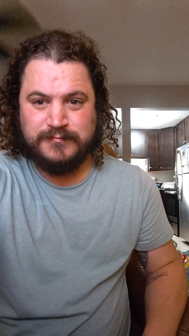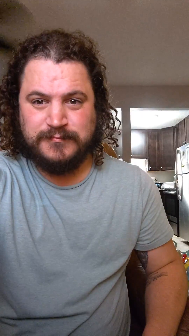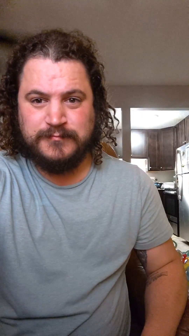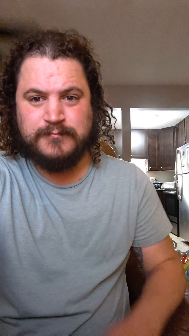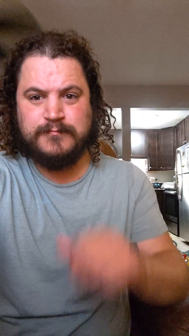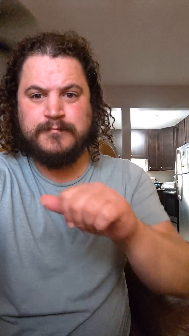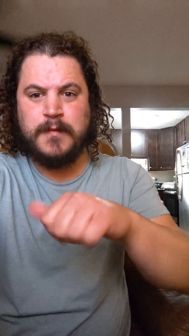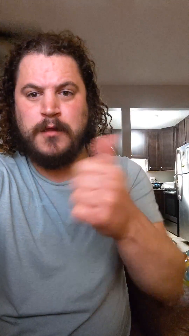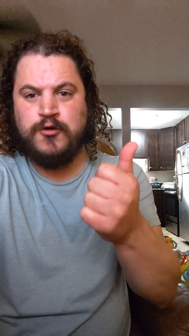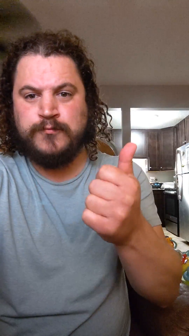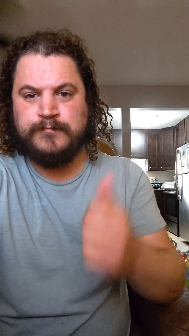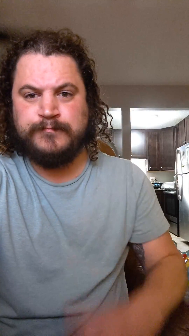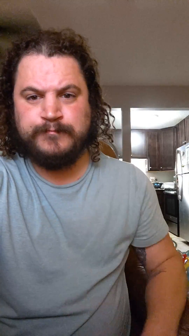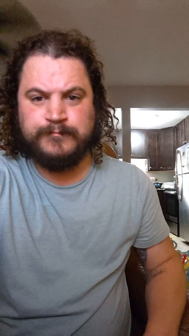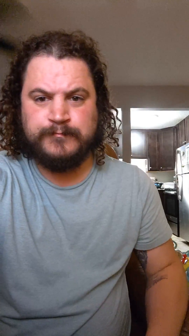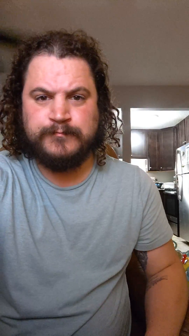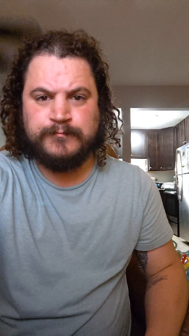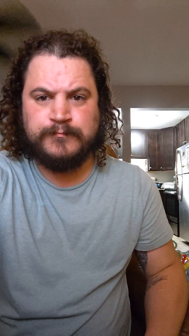other